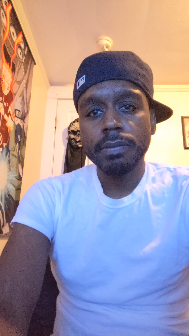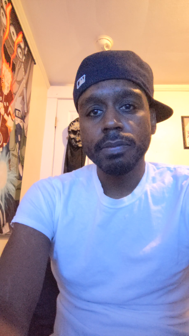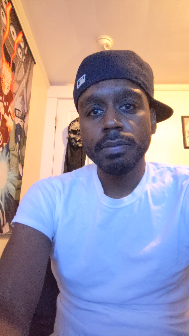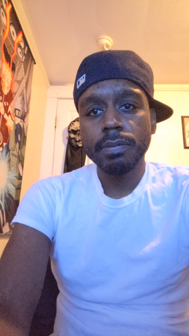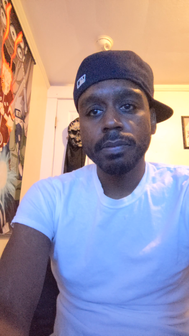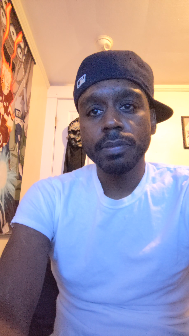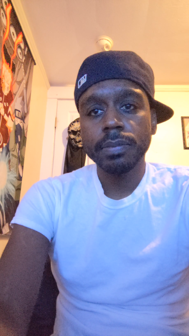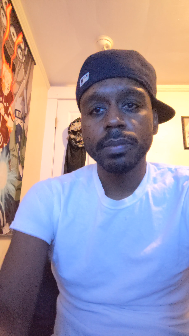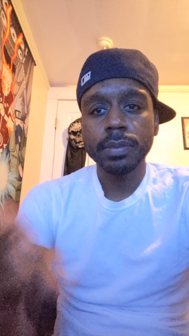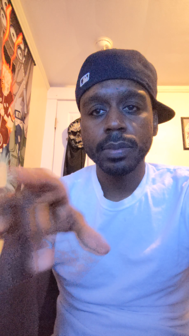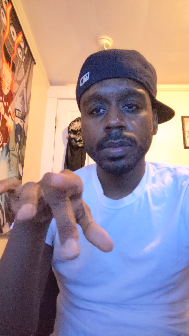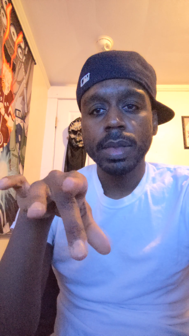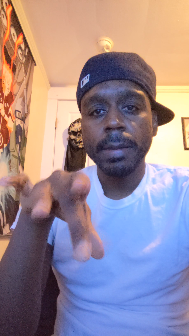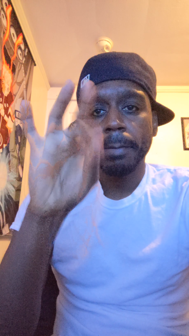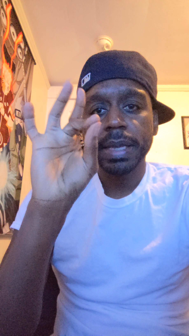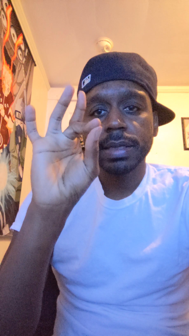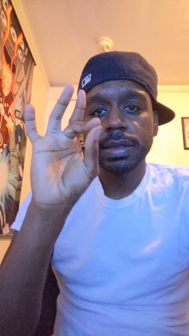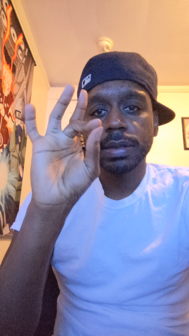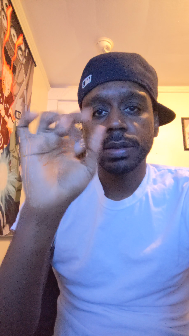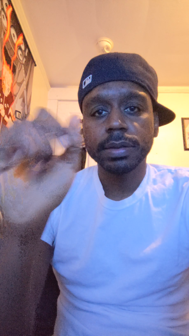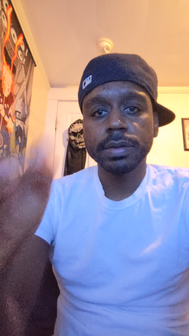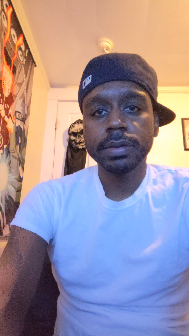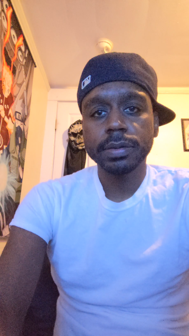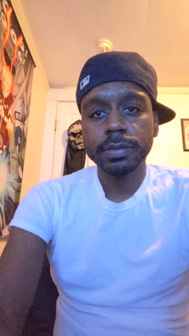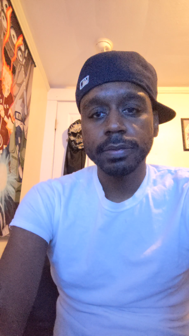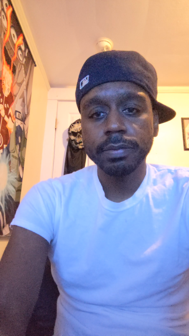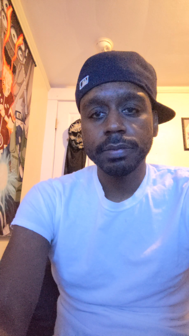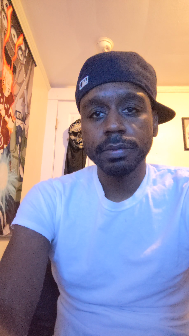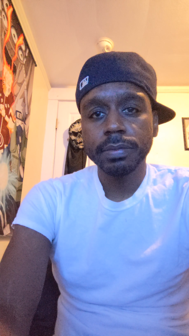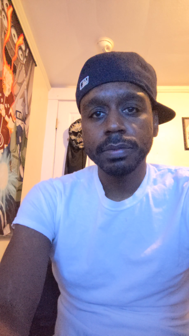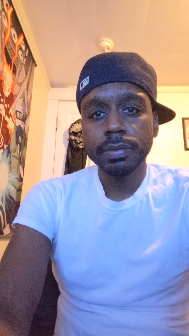pick